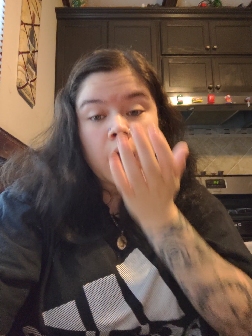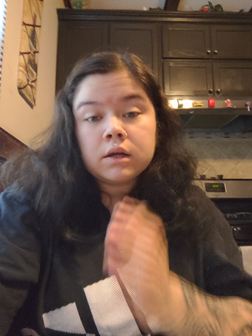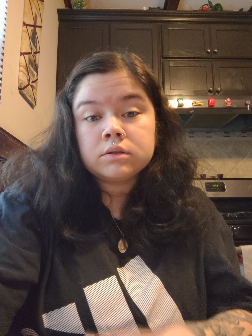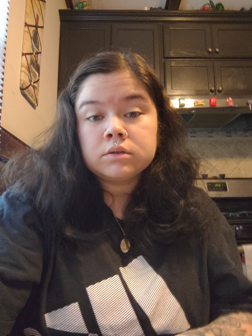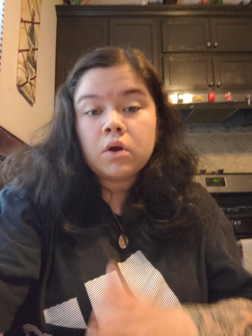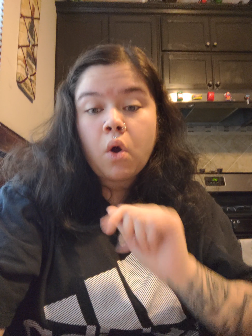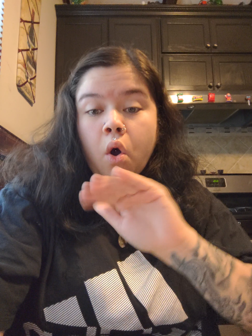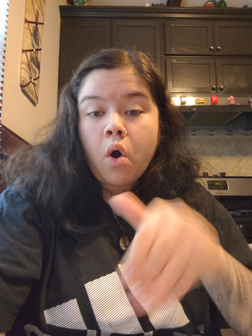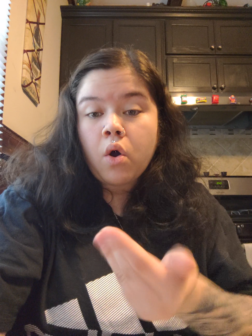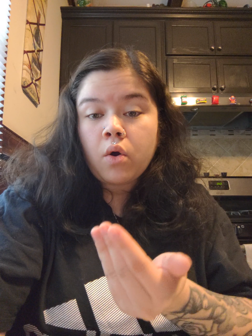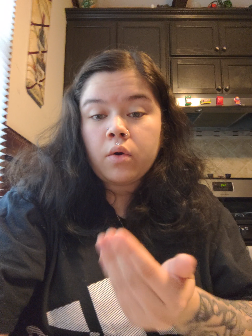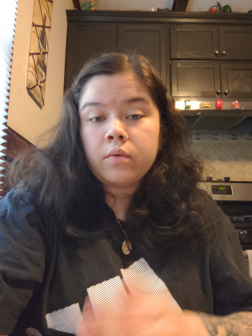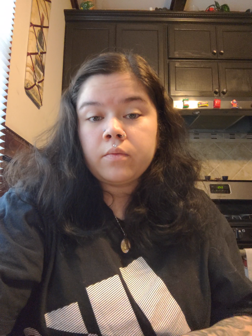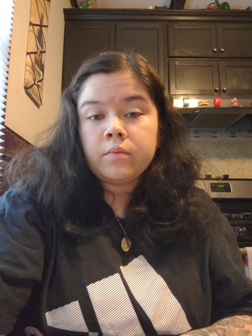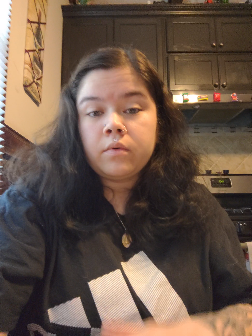all